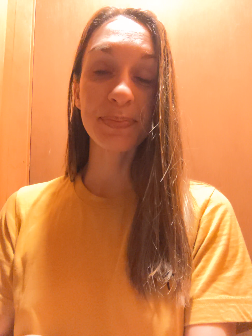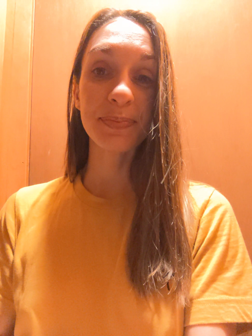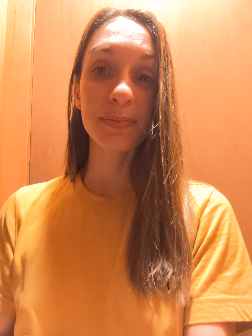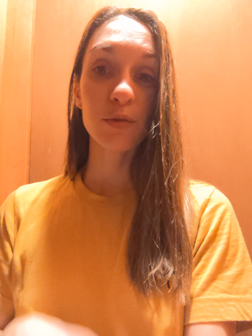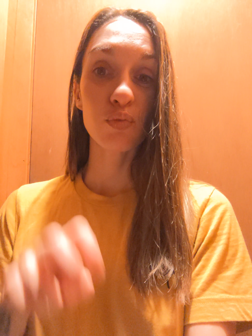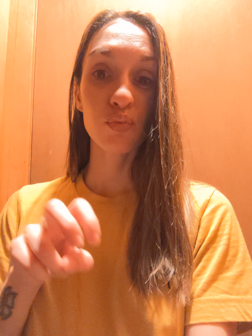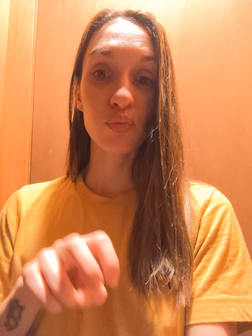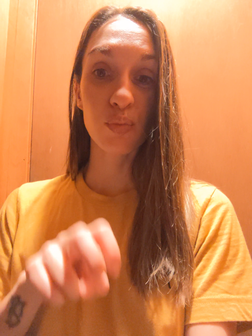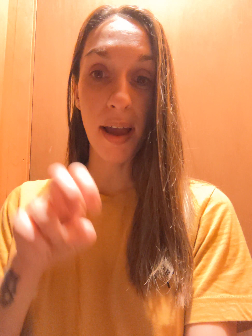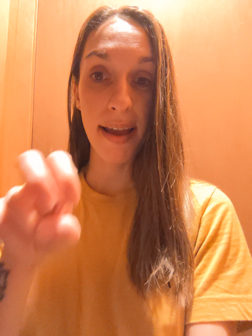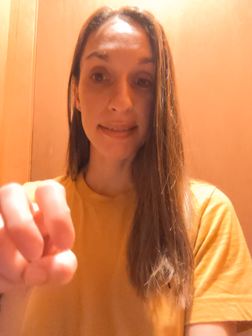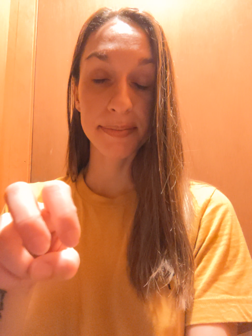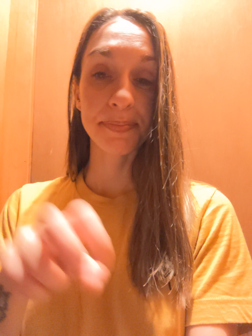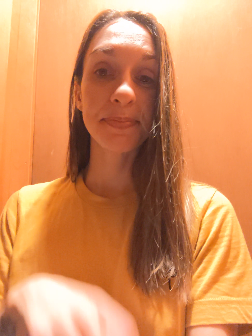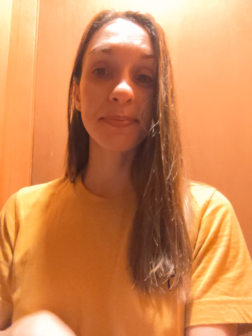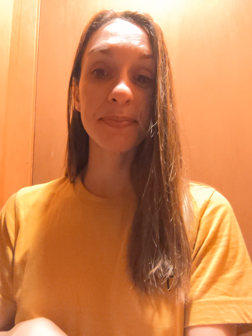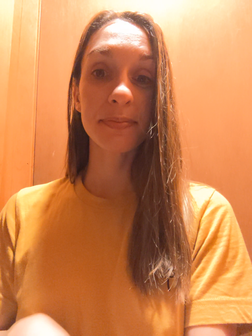ride